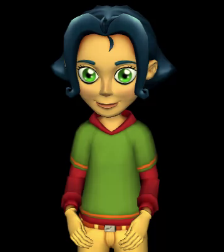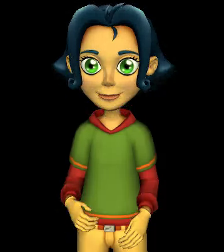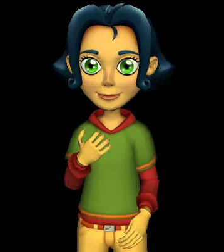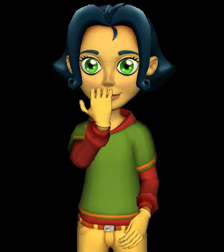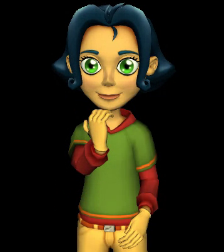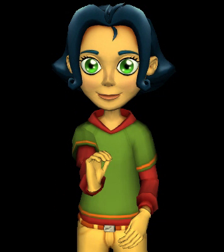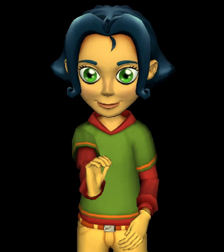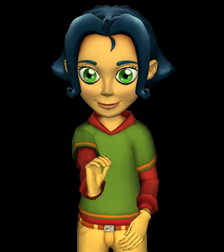حار